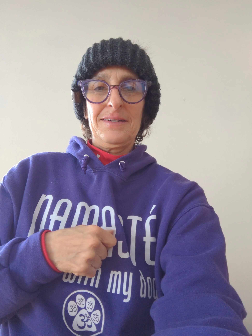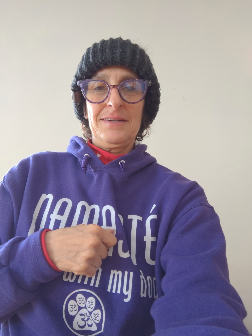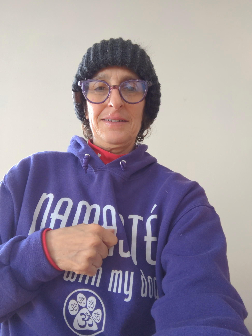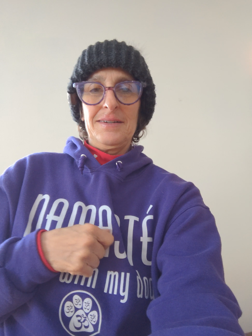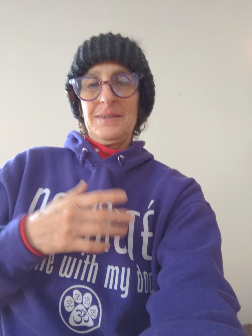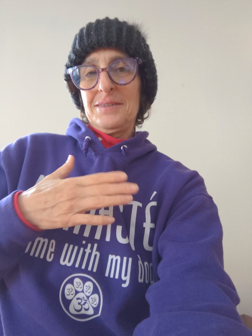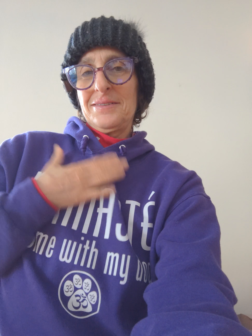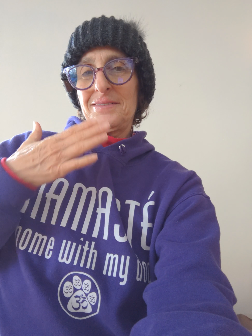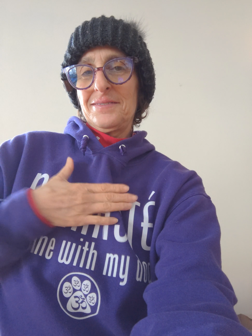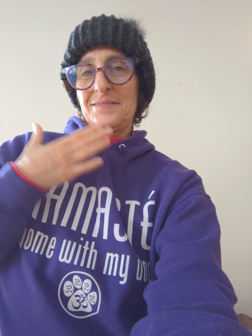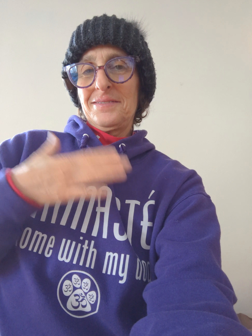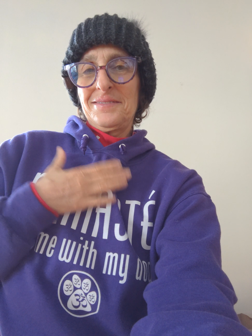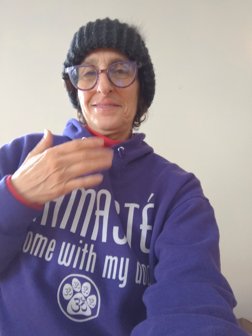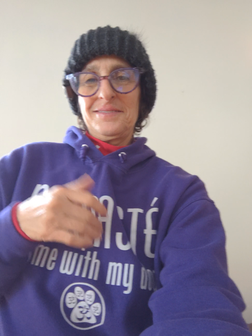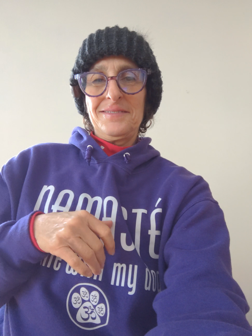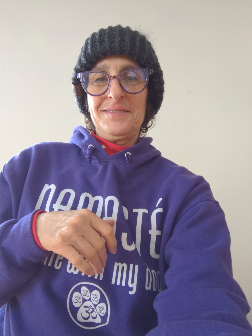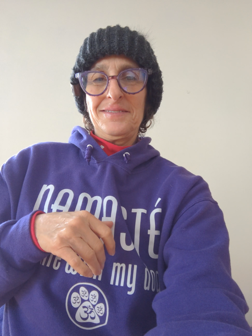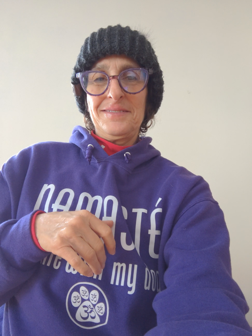happy